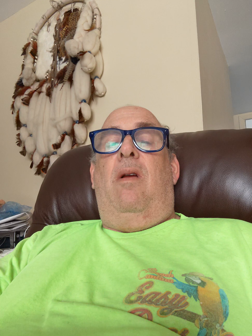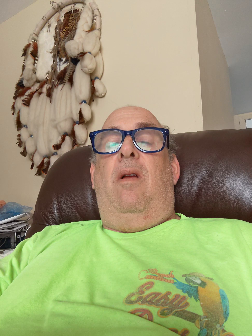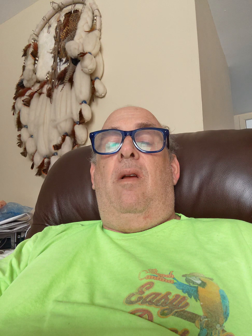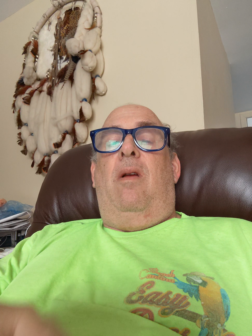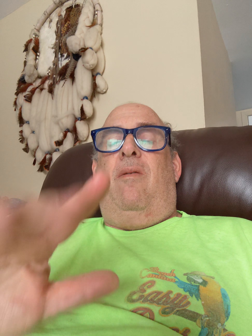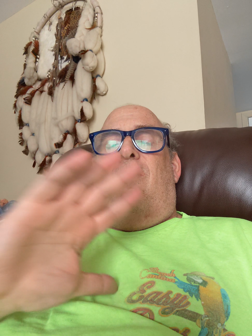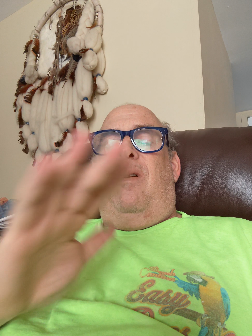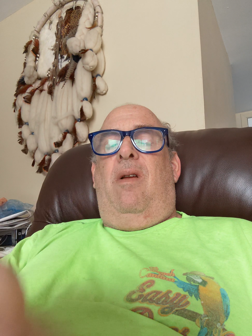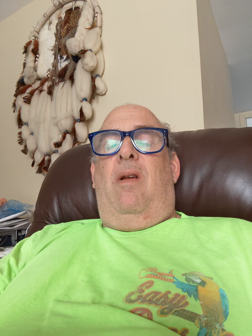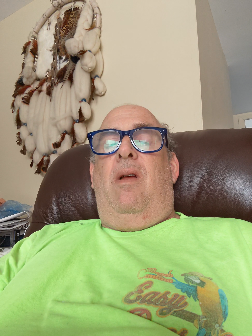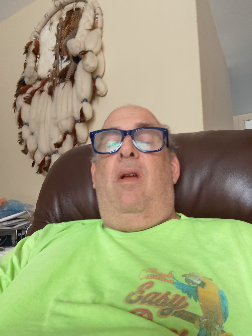fine